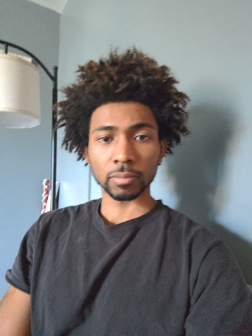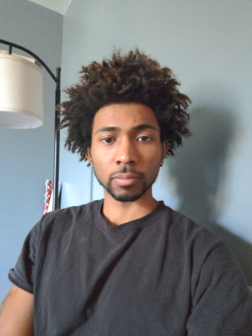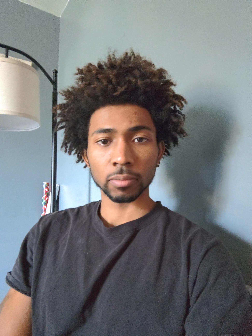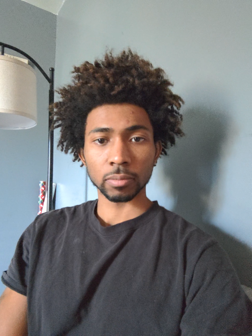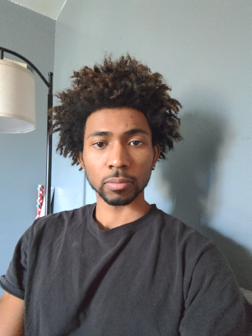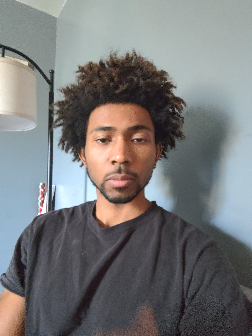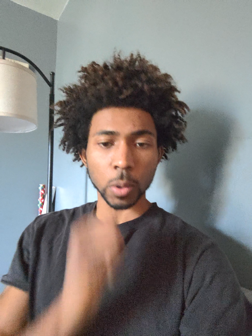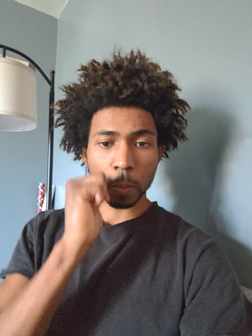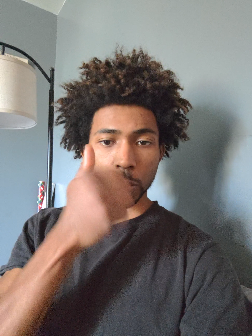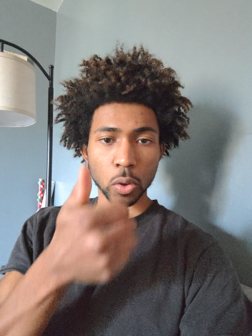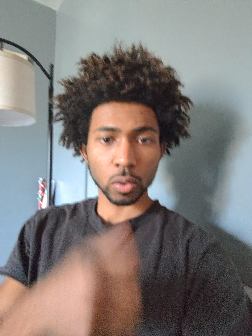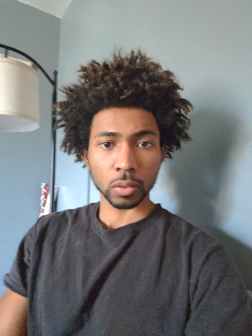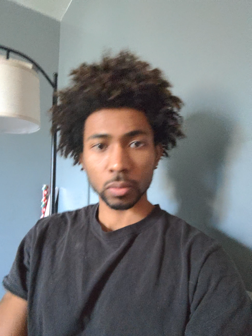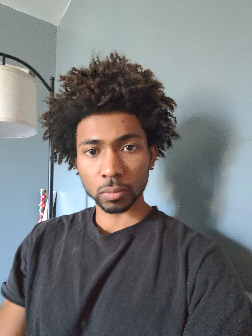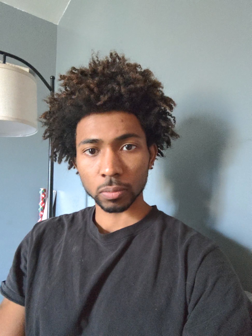tomorrow